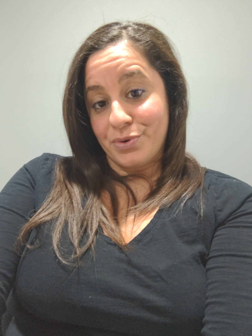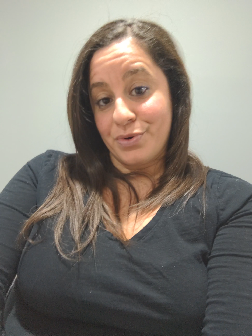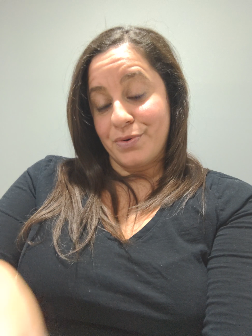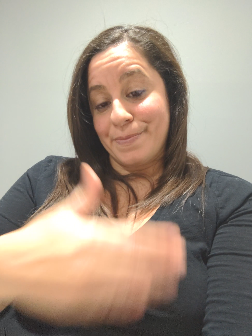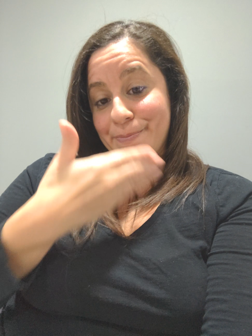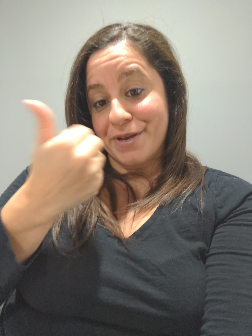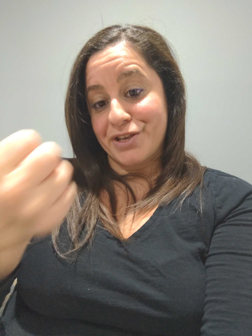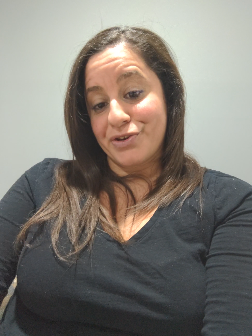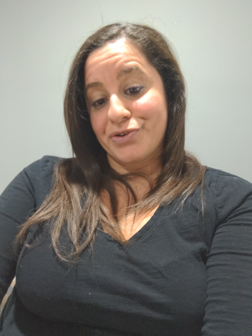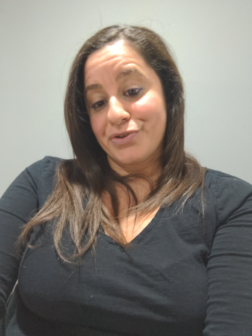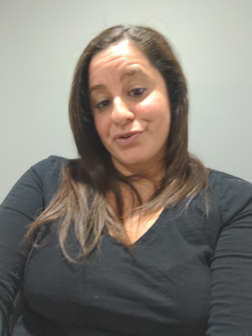better